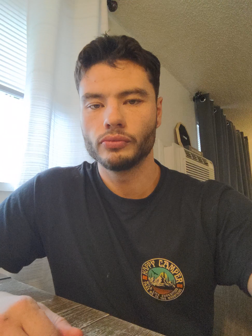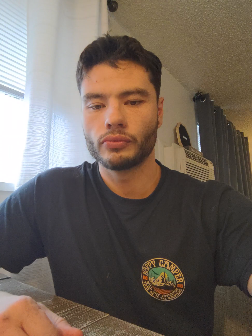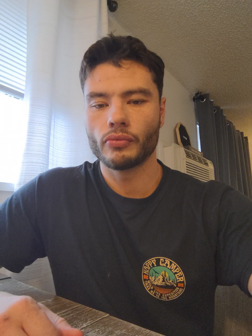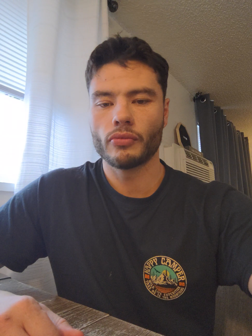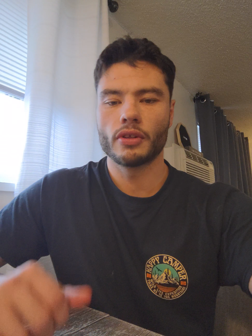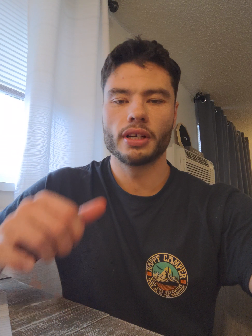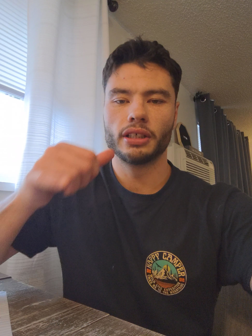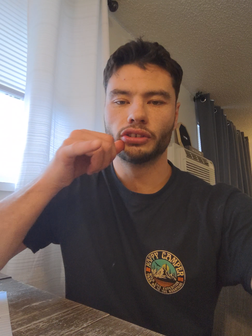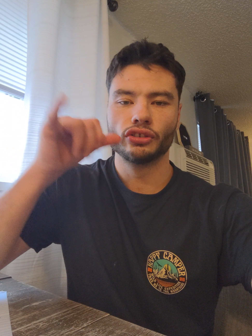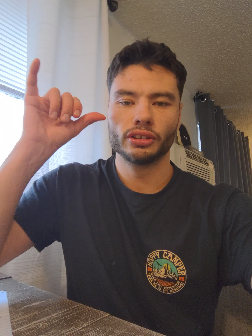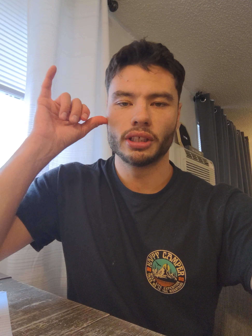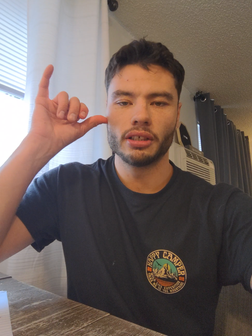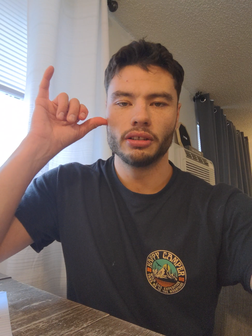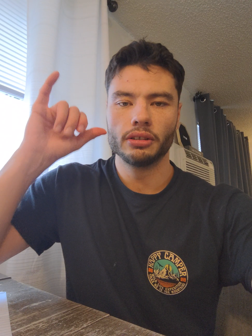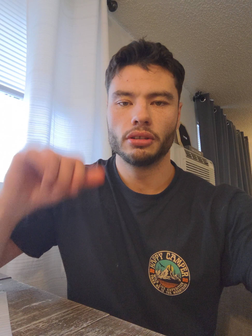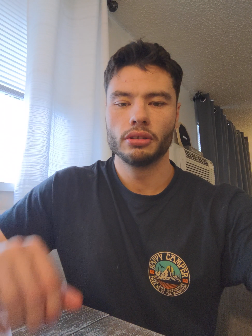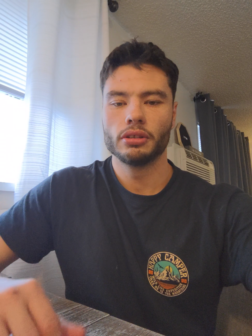yesterday